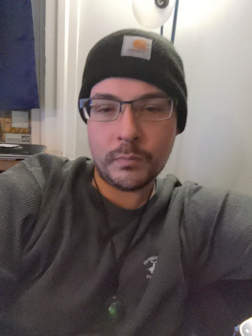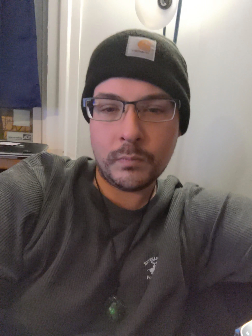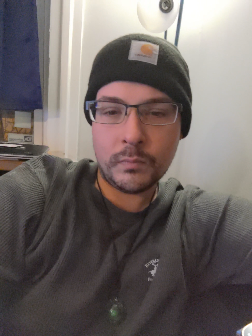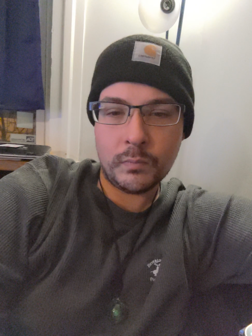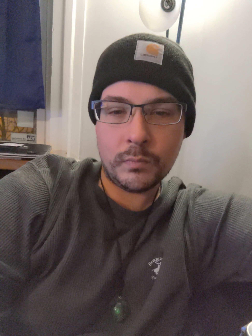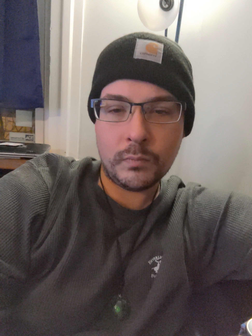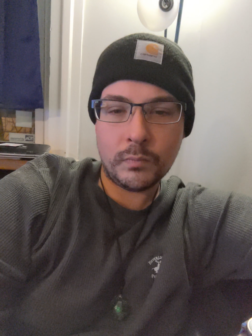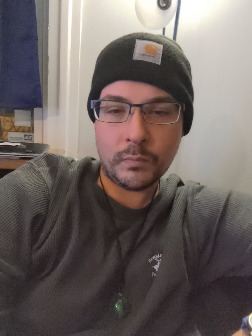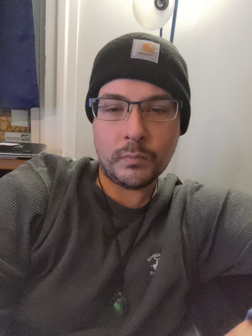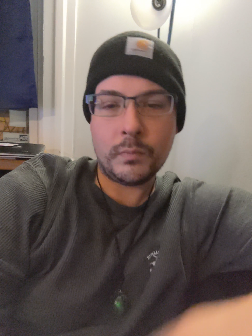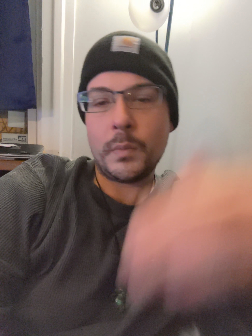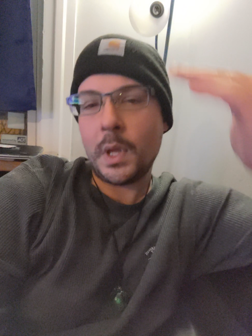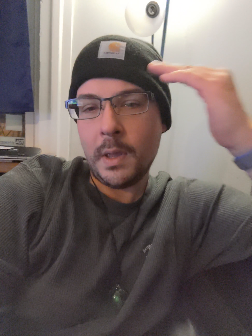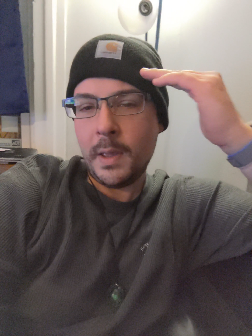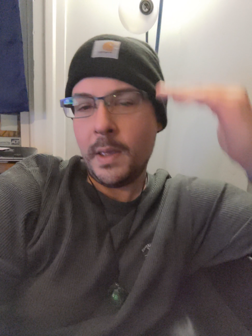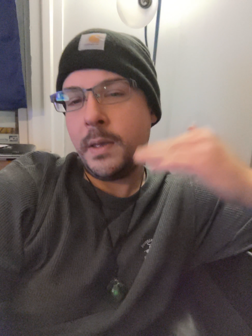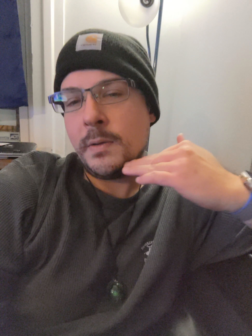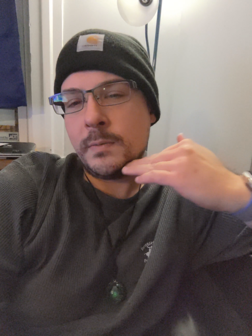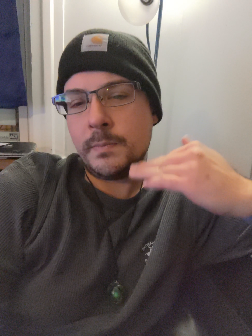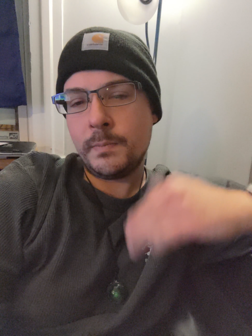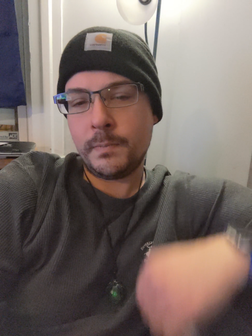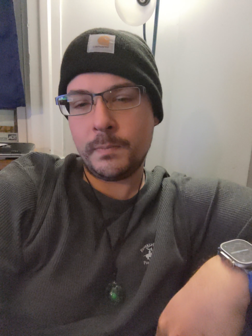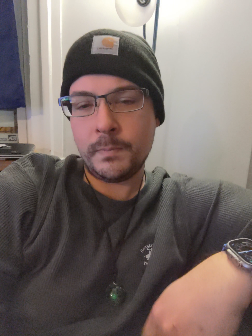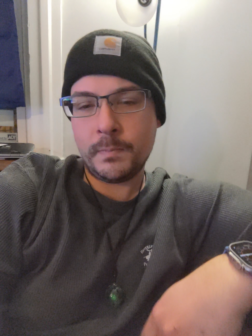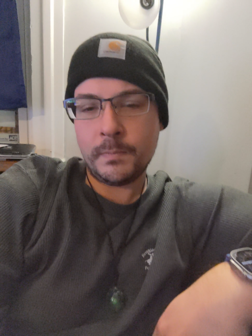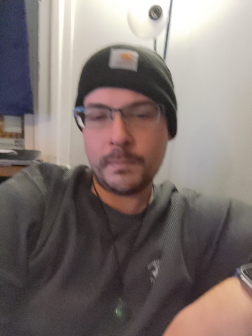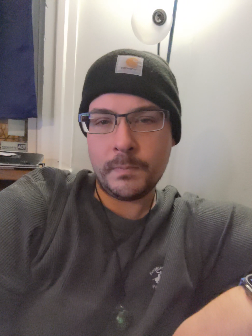head